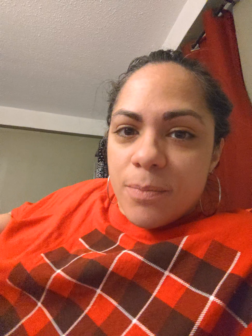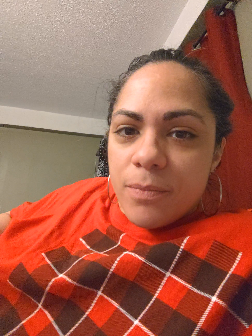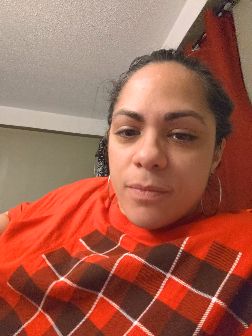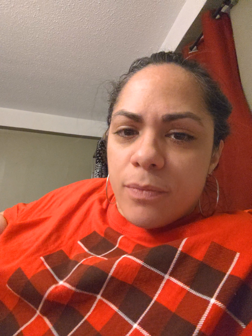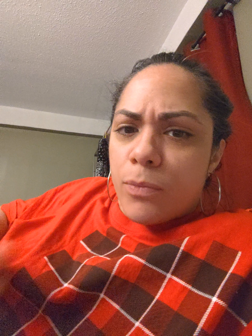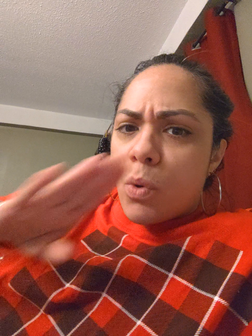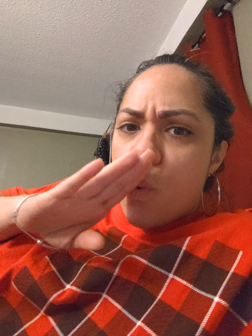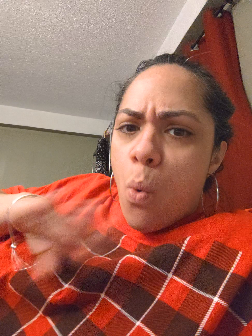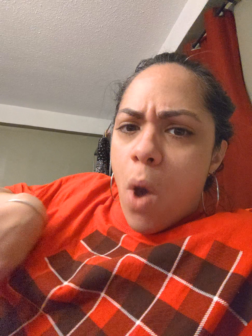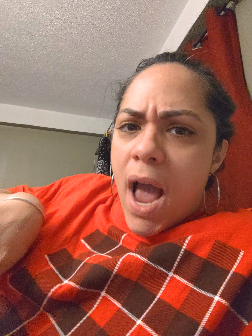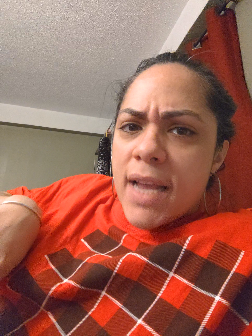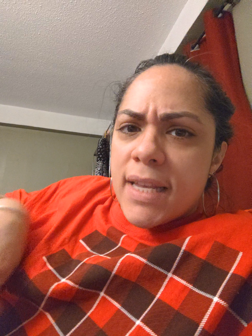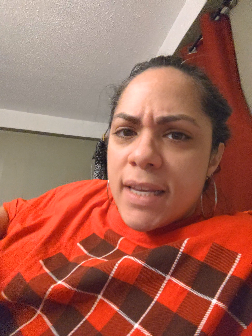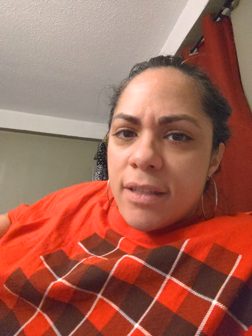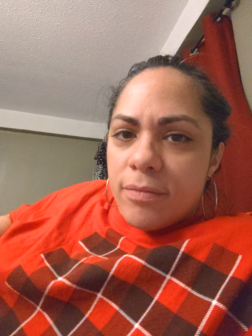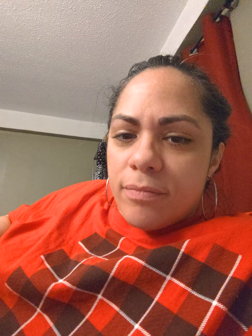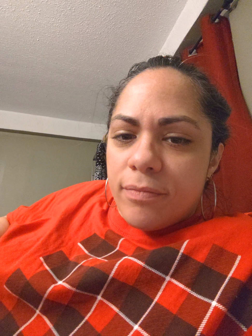quiet